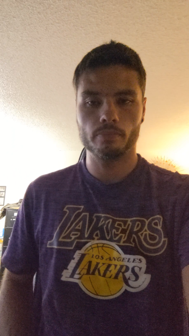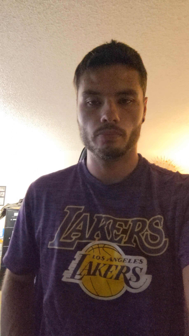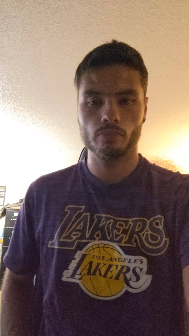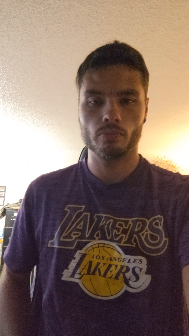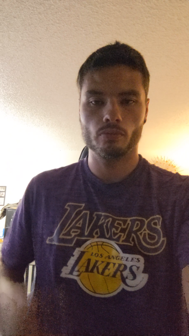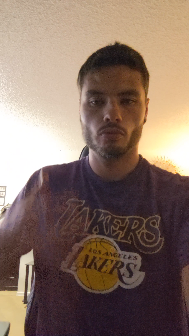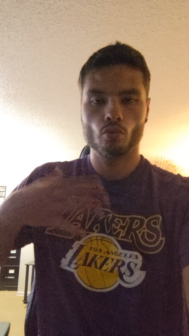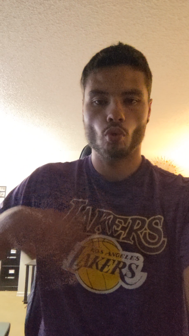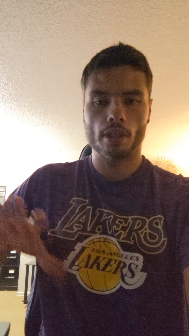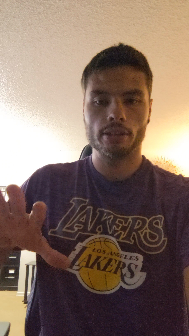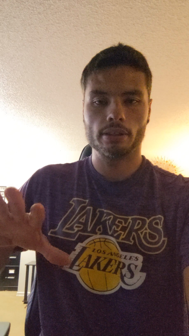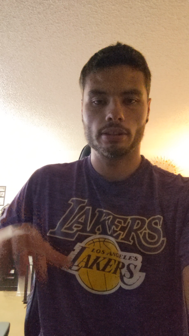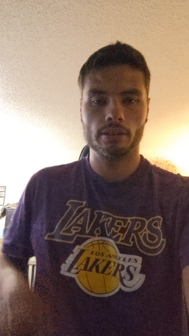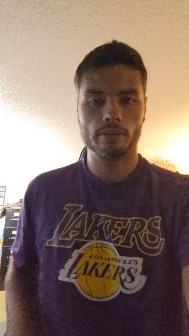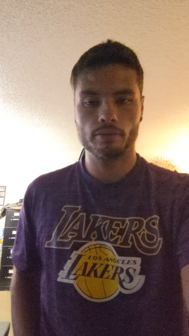dress